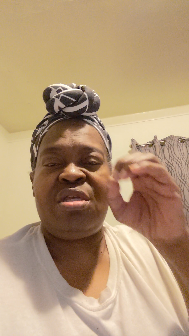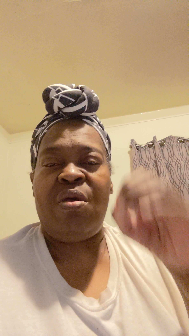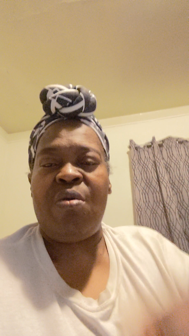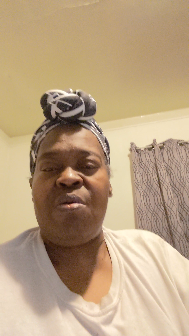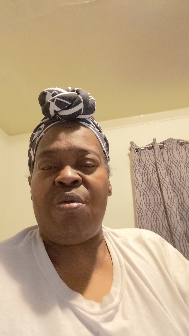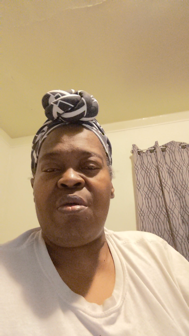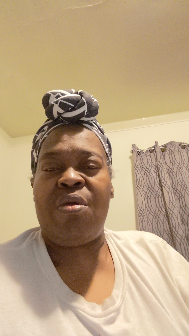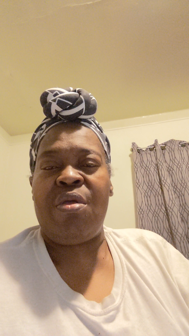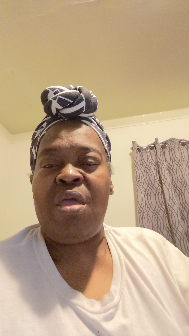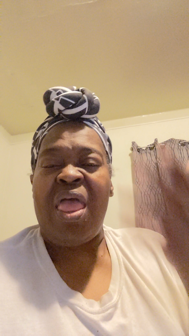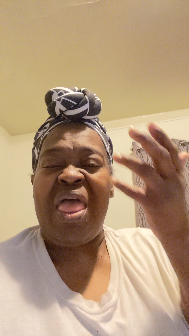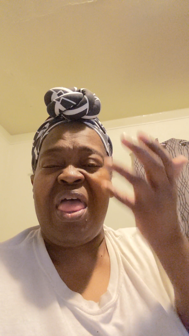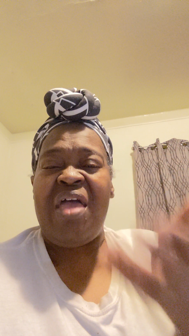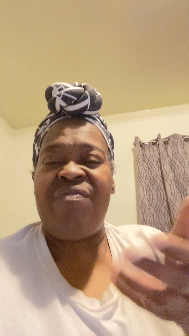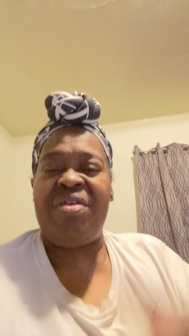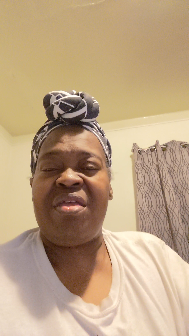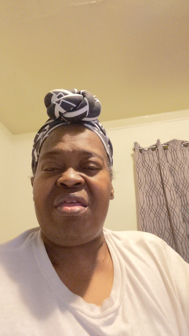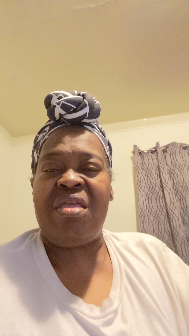heavy